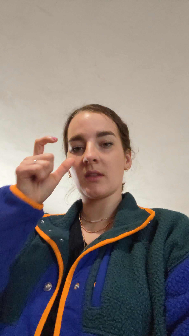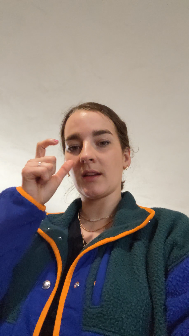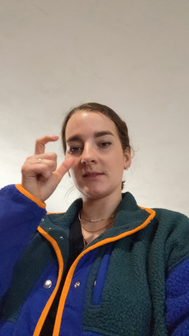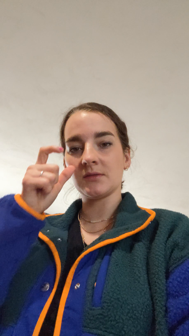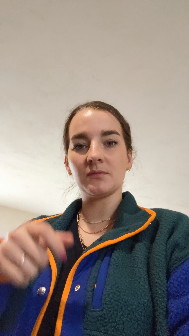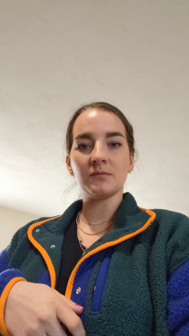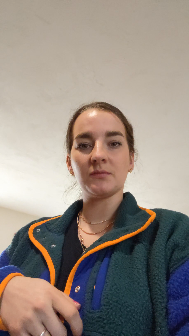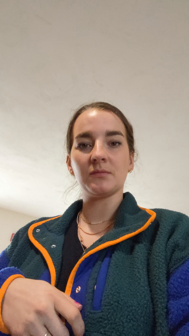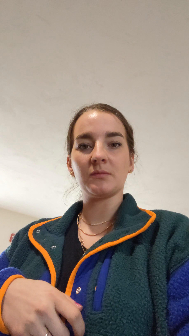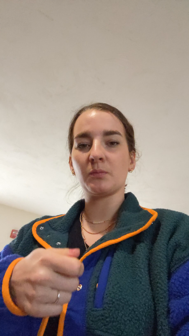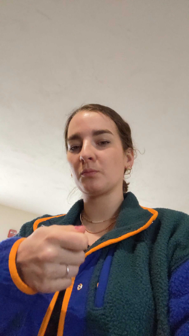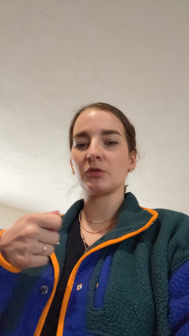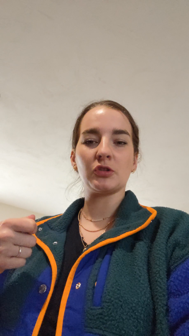pull